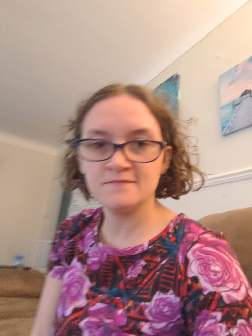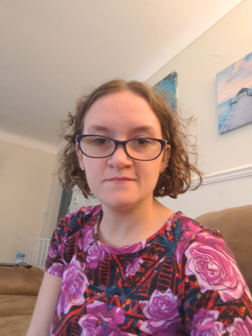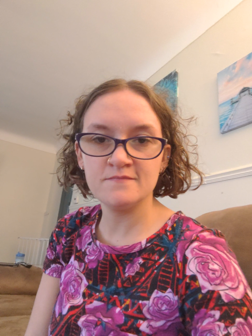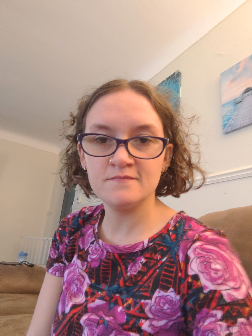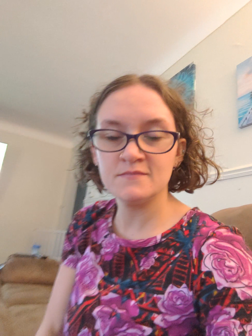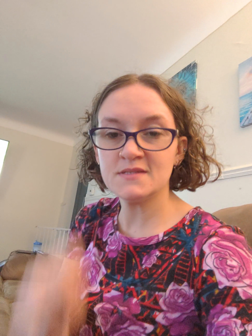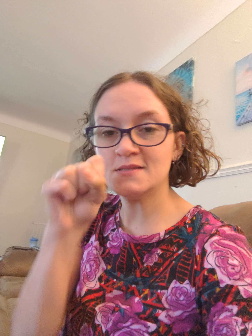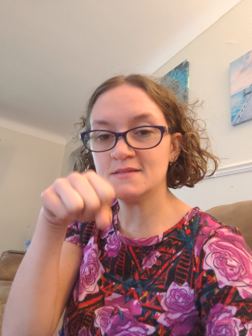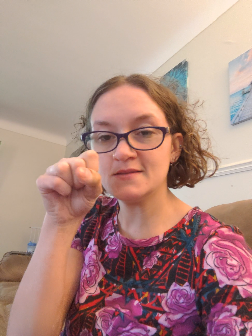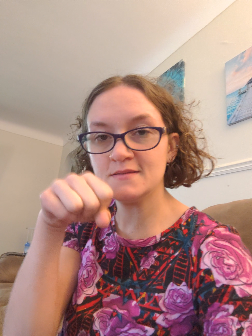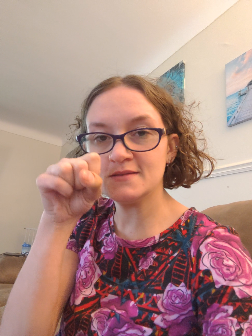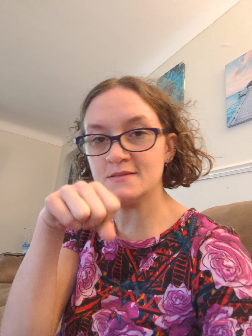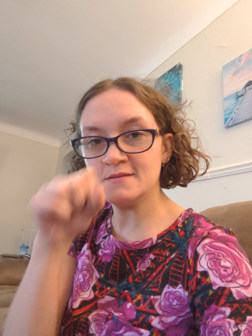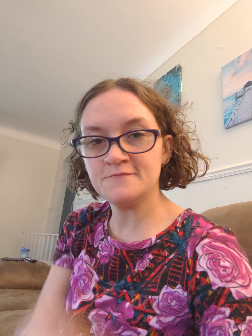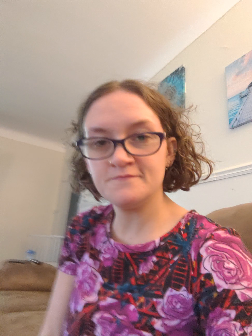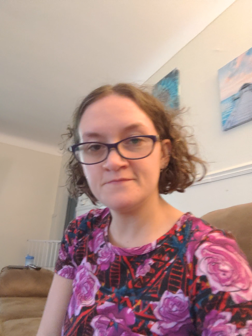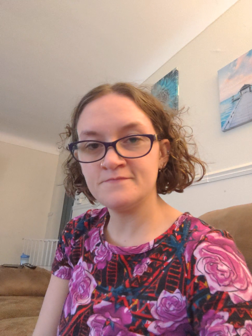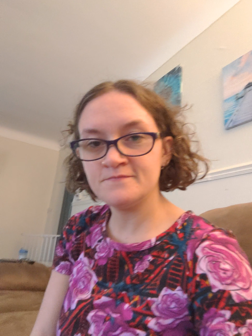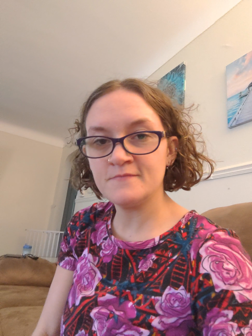yes